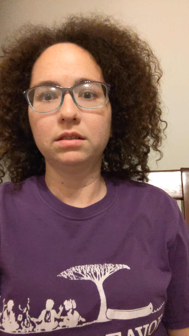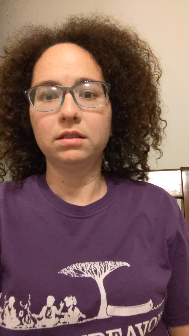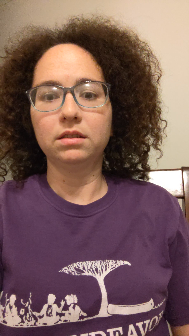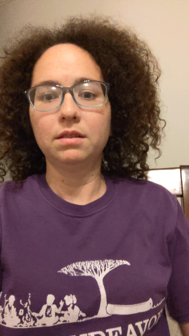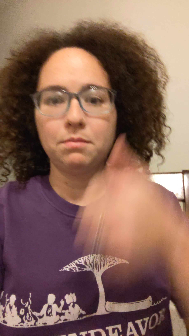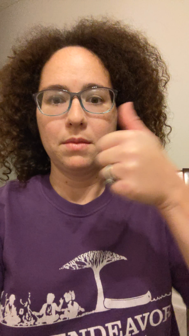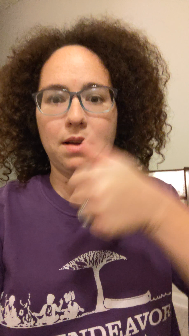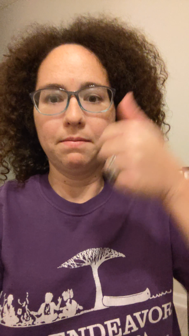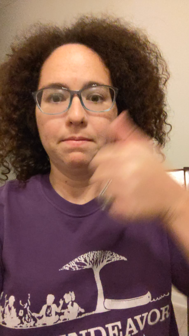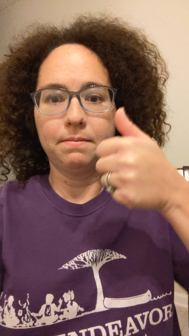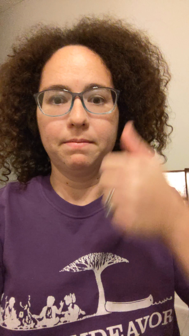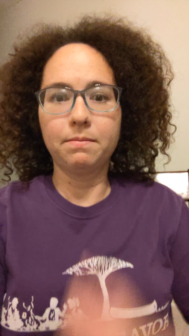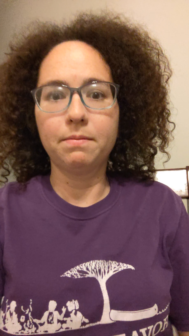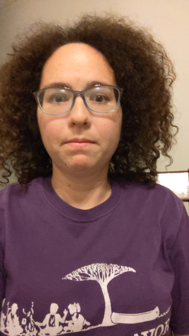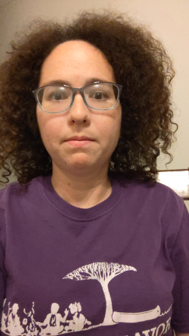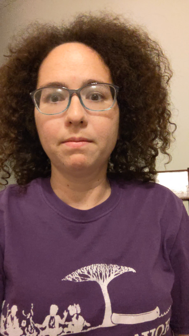help